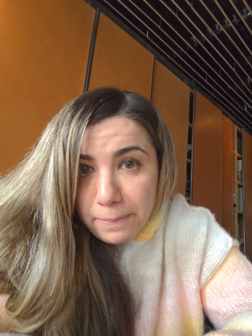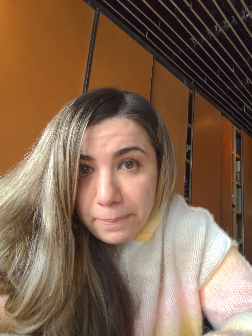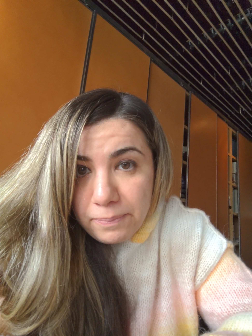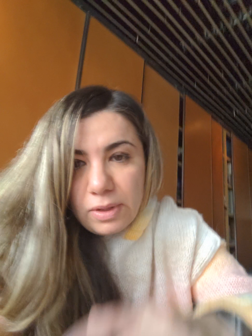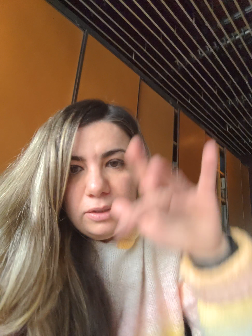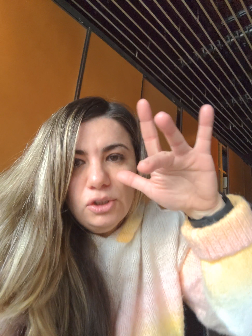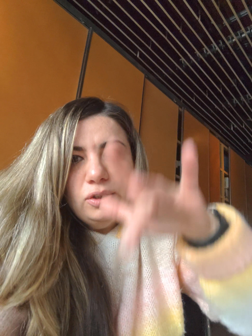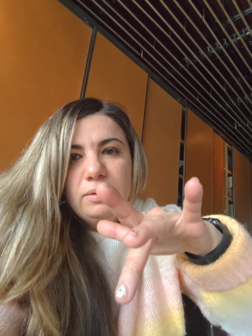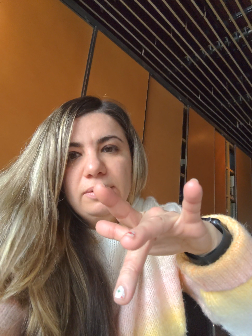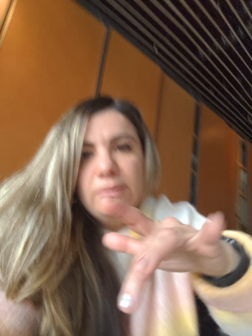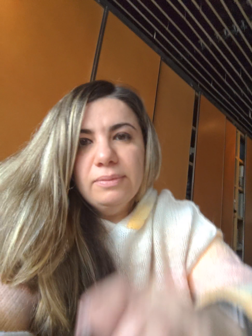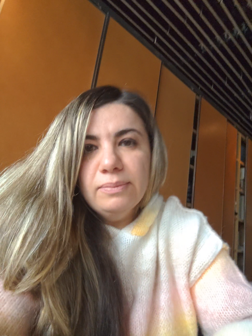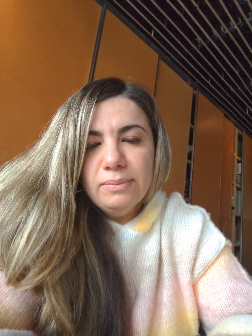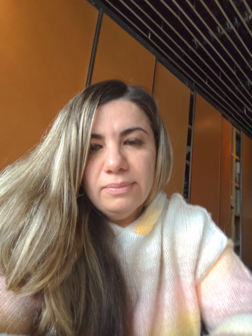touch